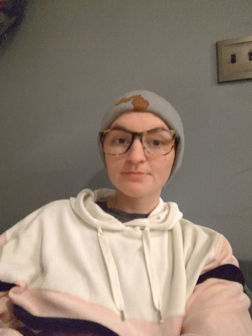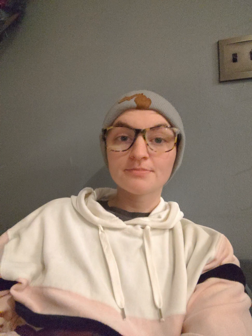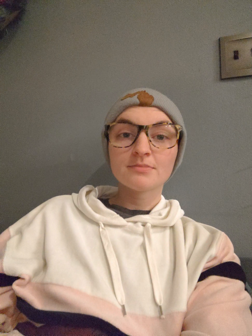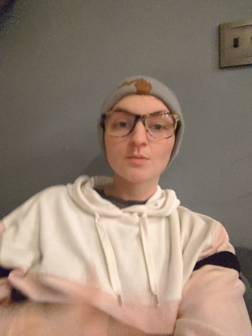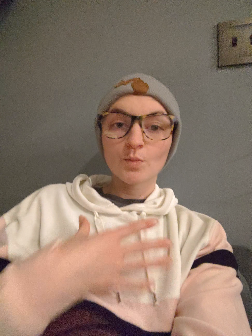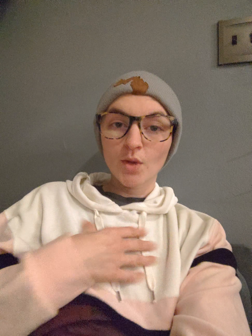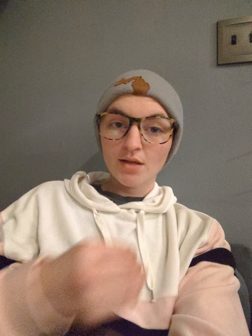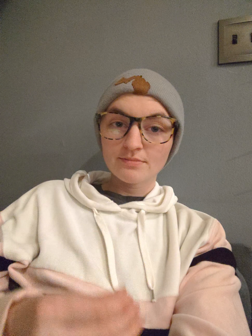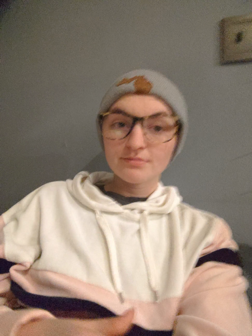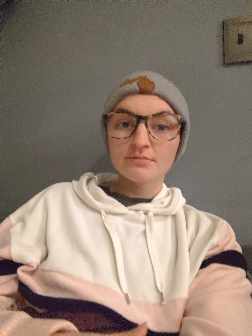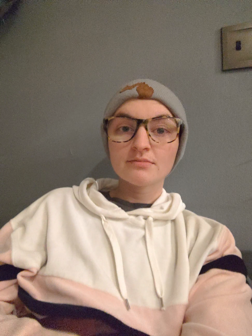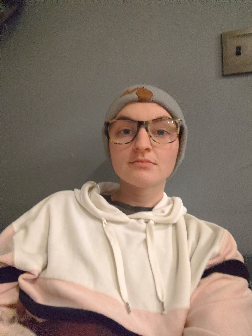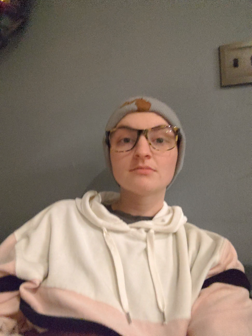white